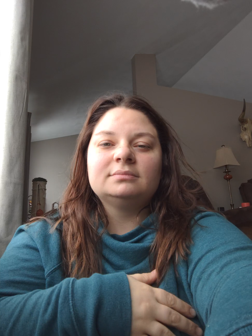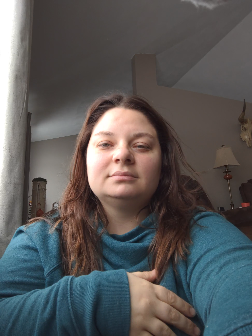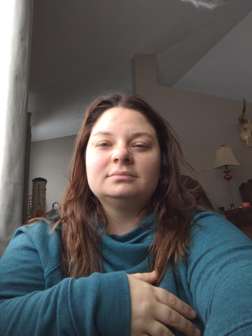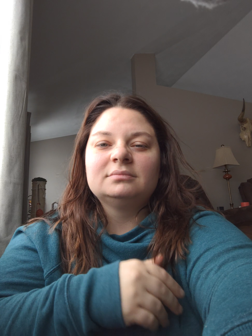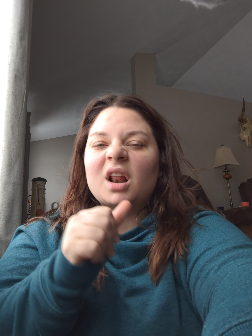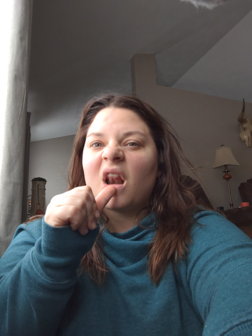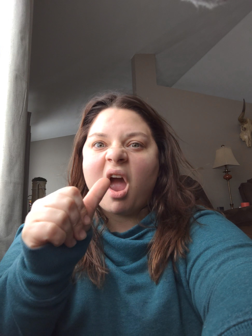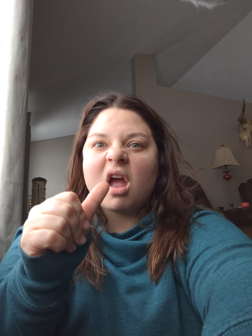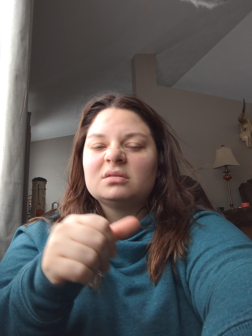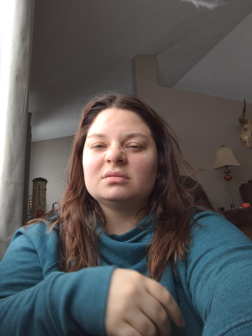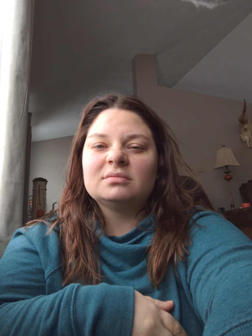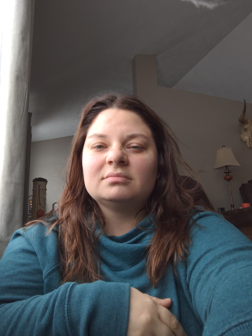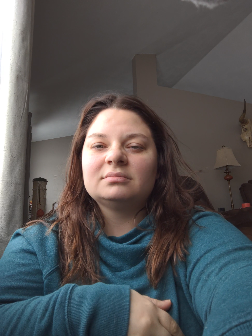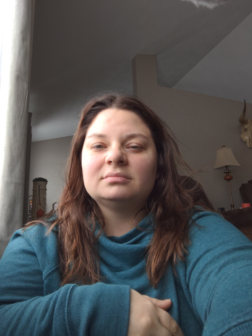not